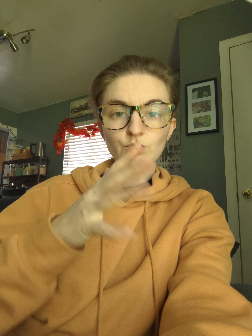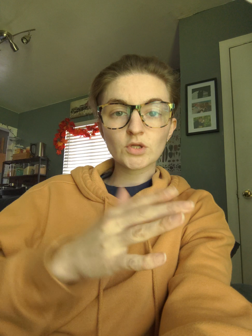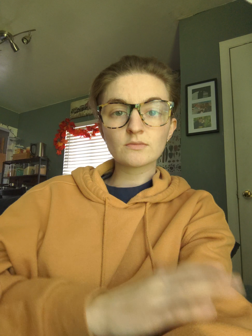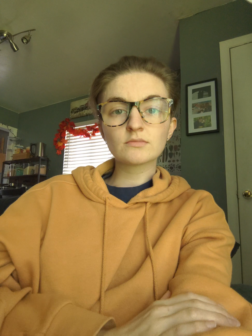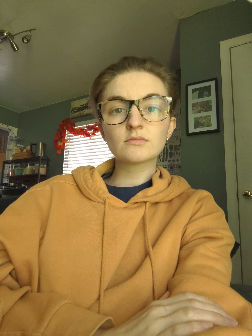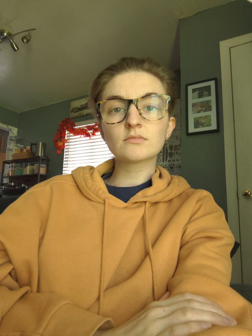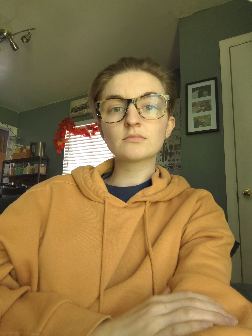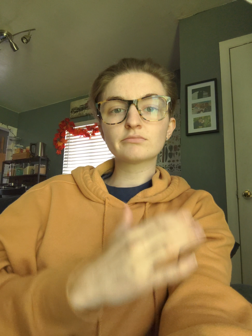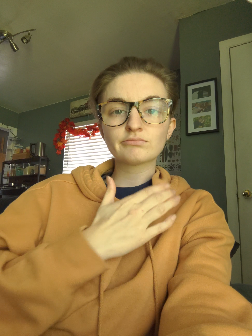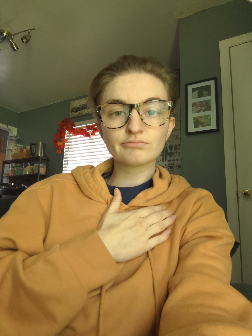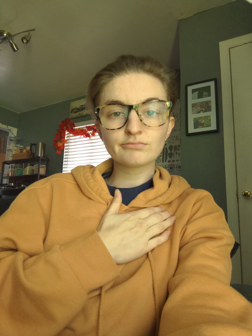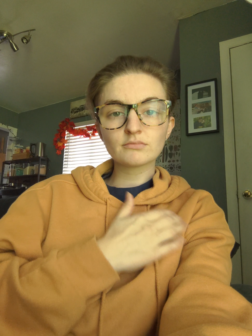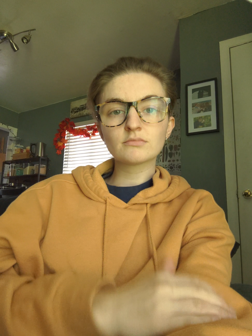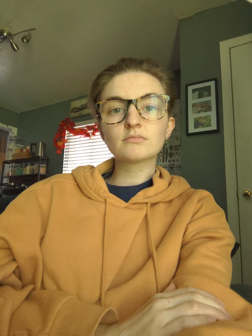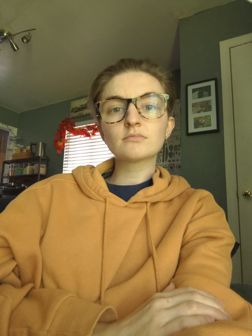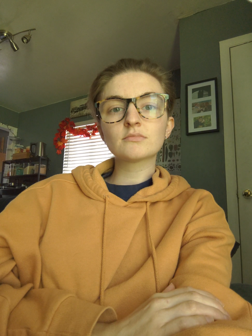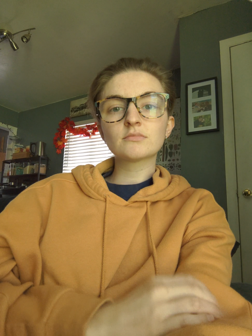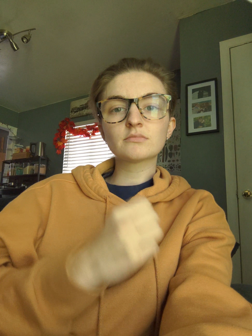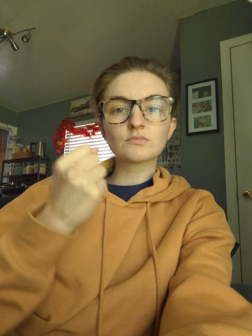hug